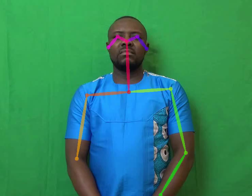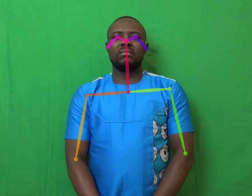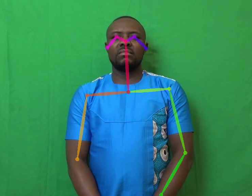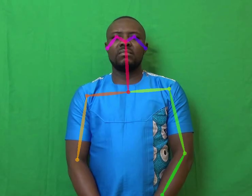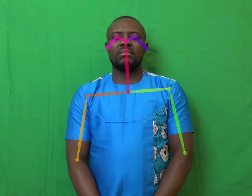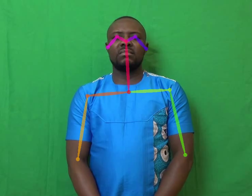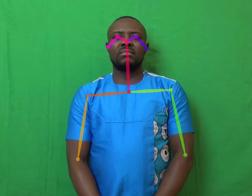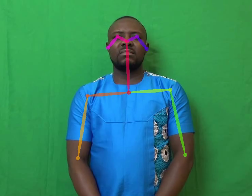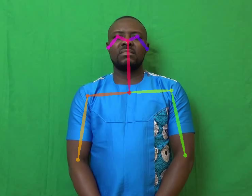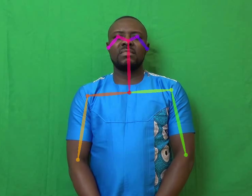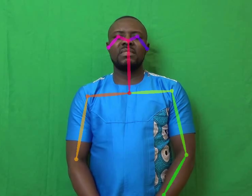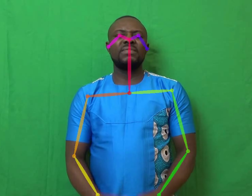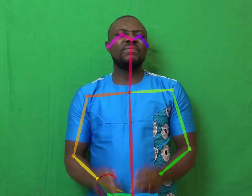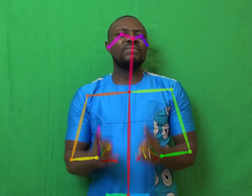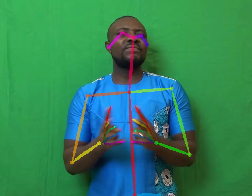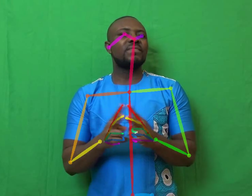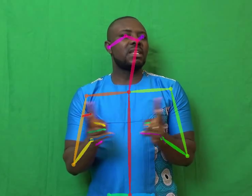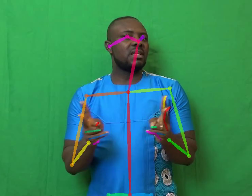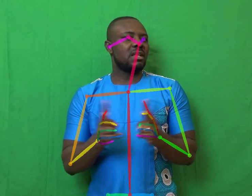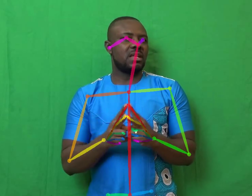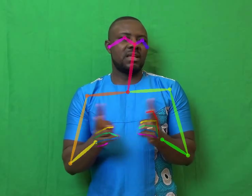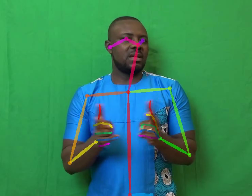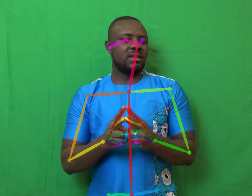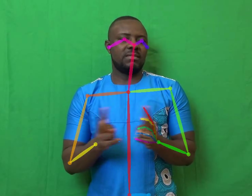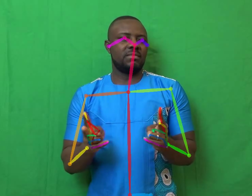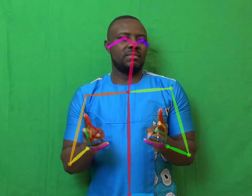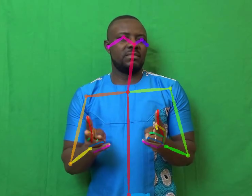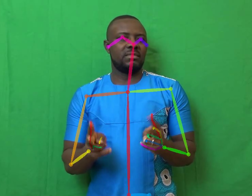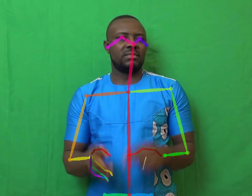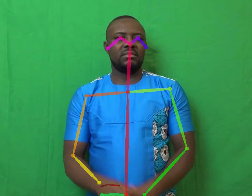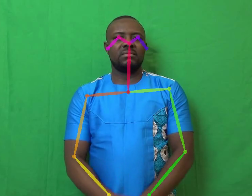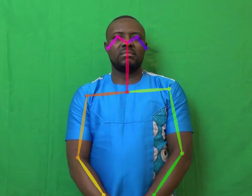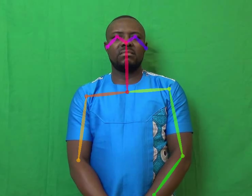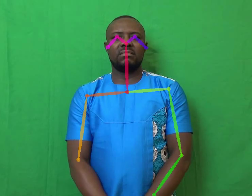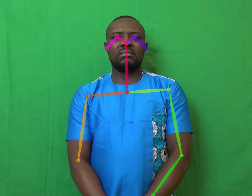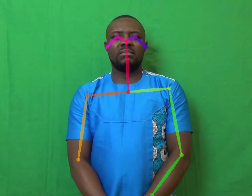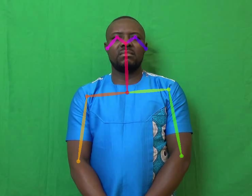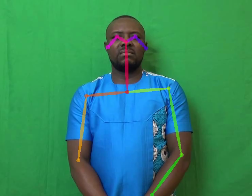very